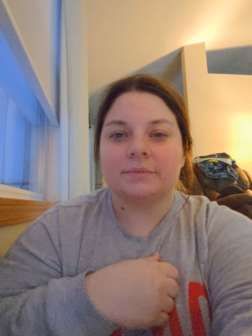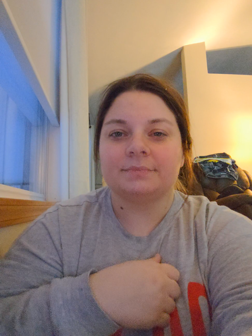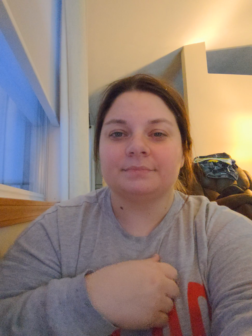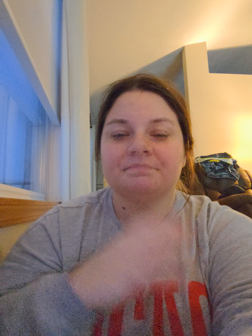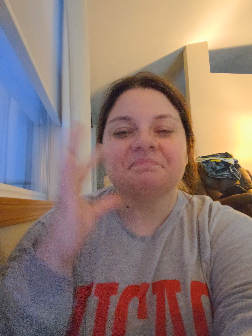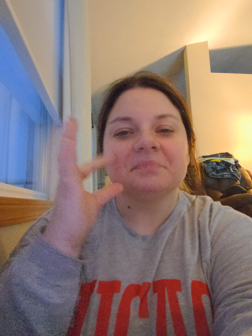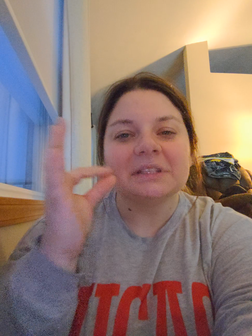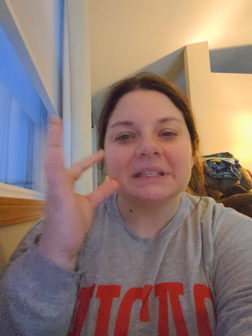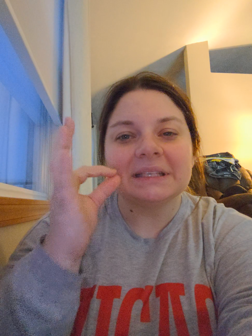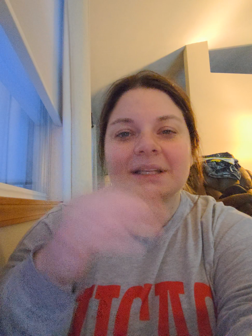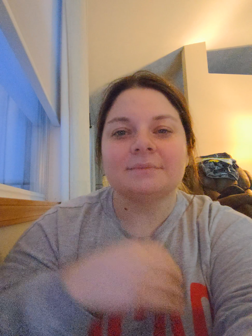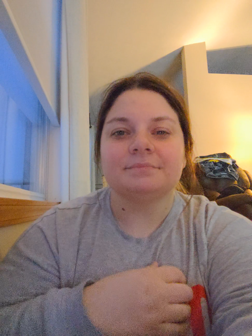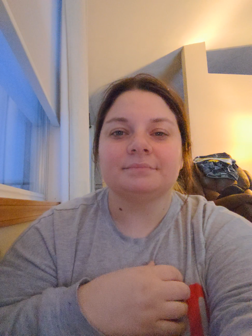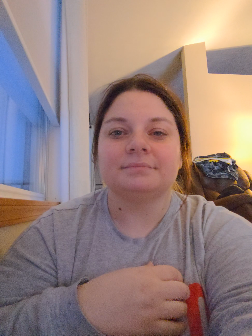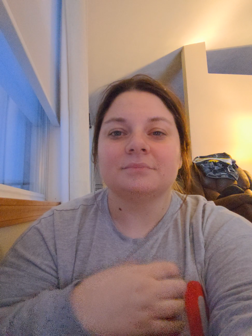kitty